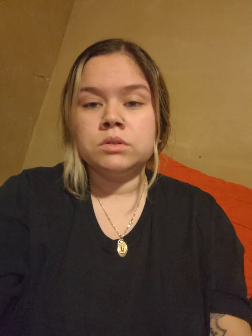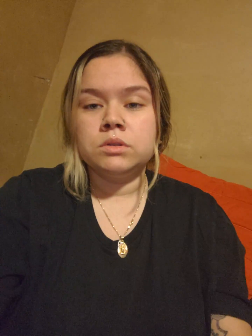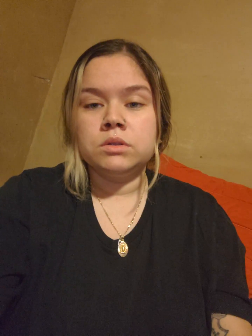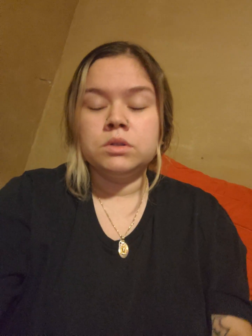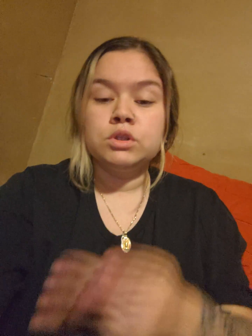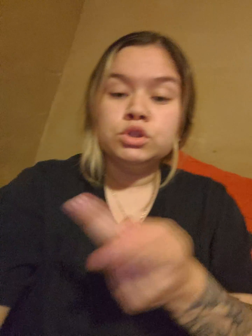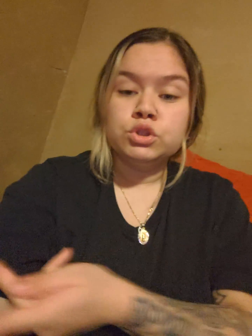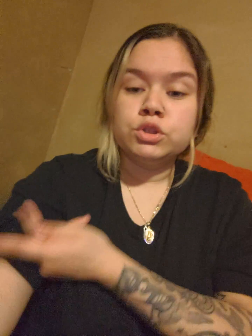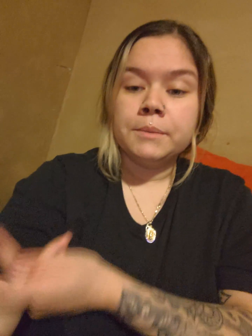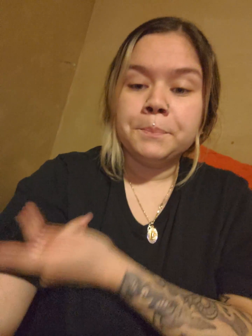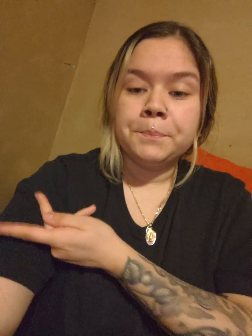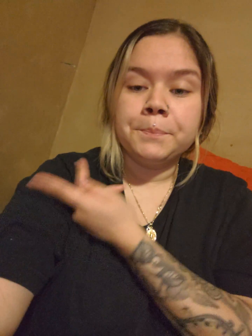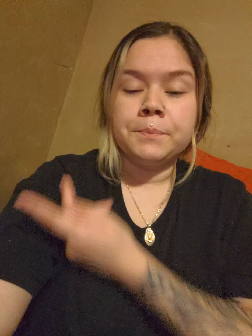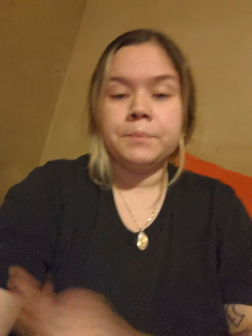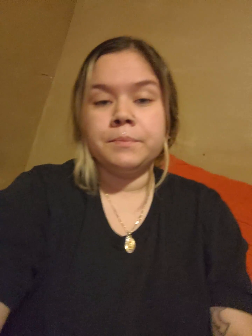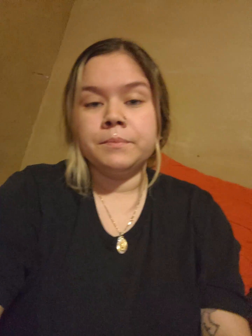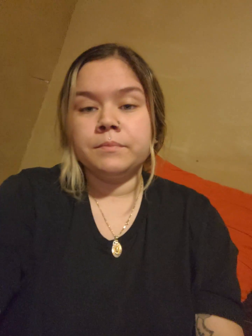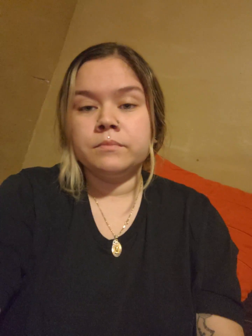sheep